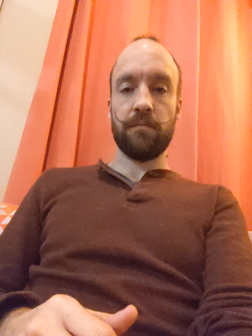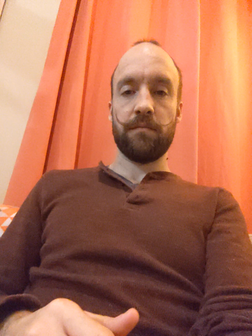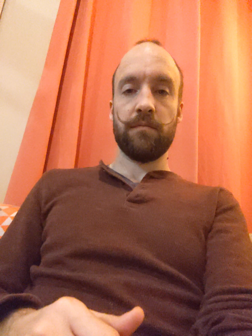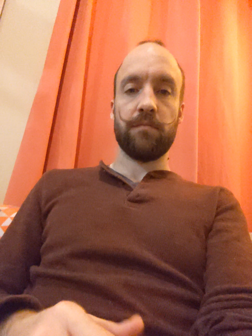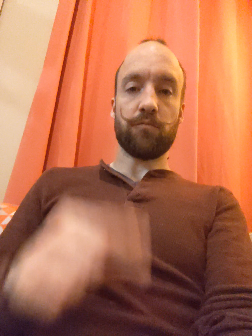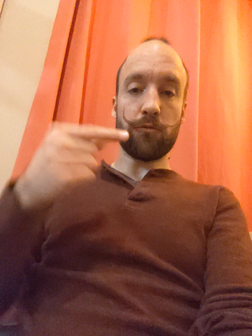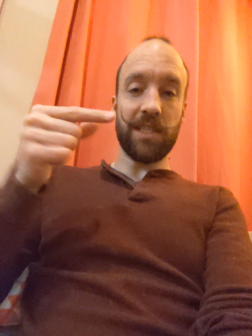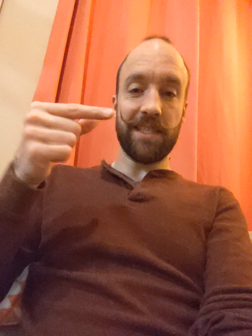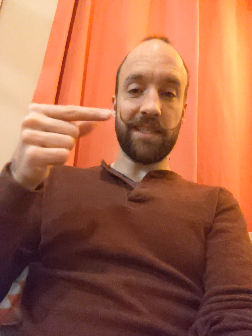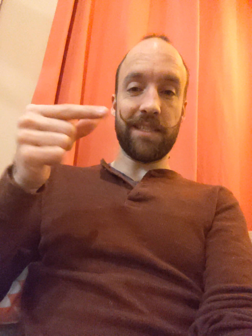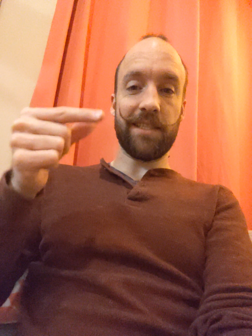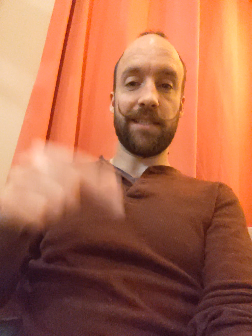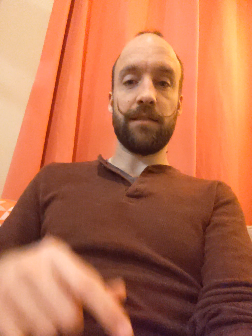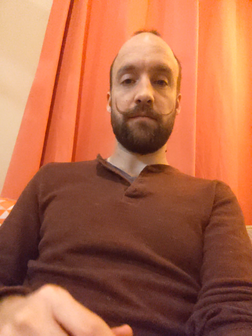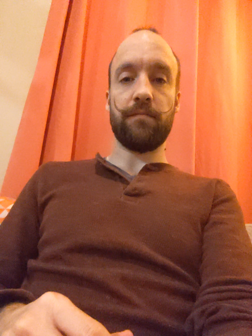green